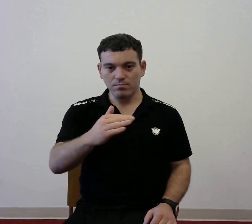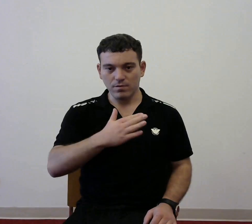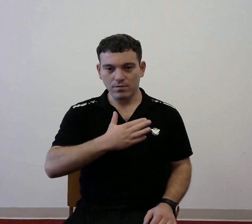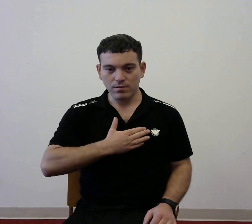mən